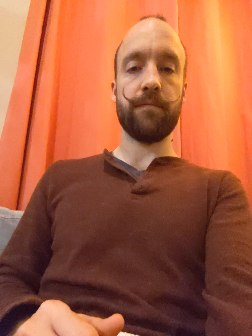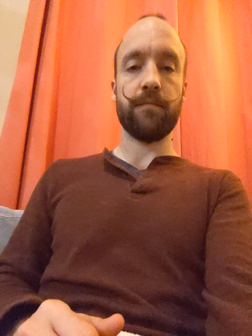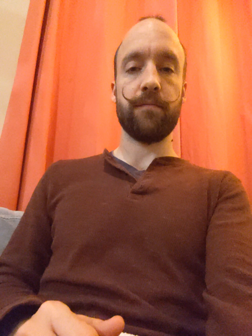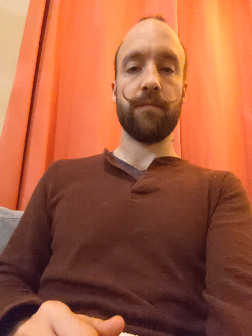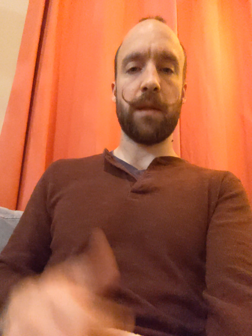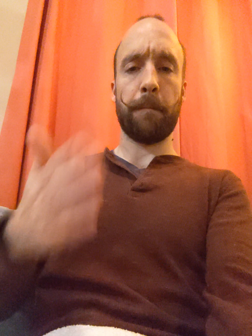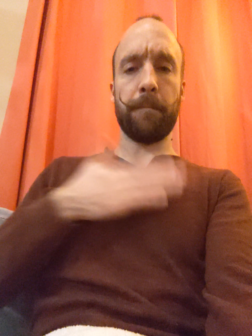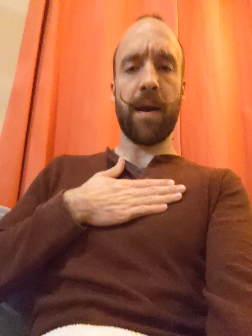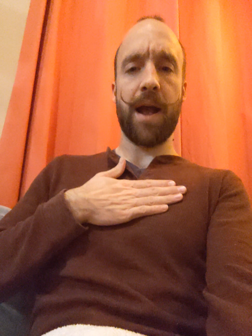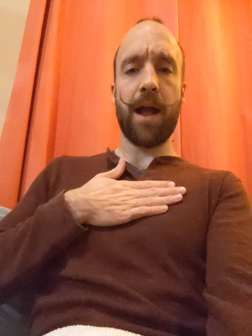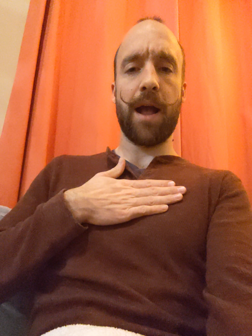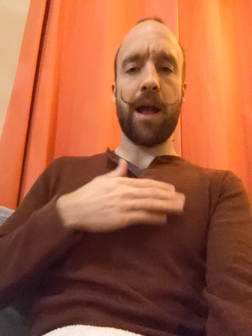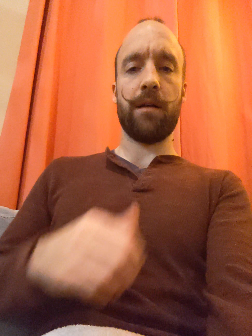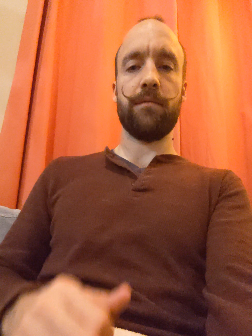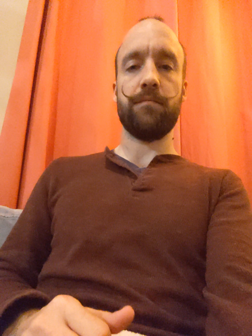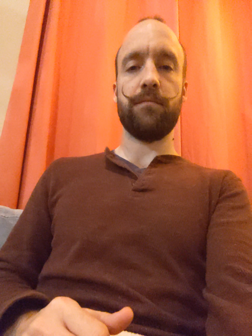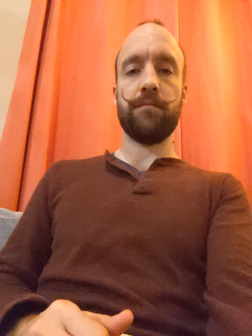my